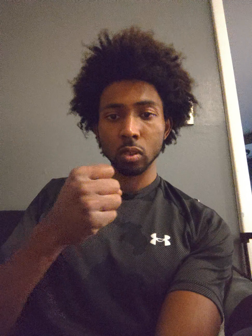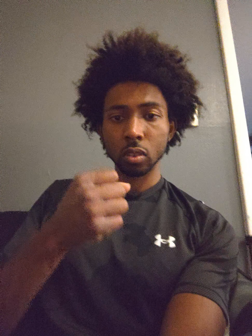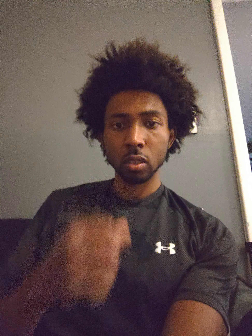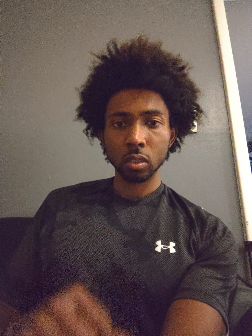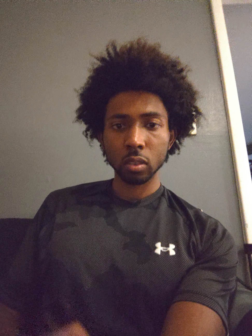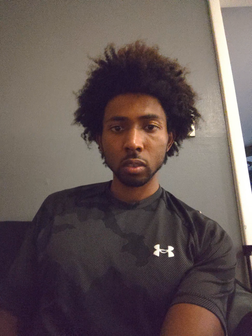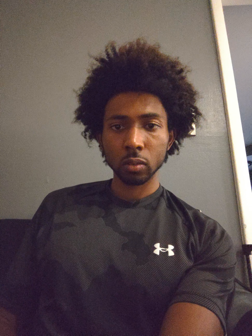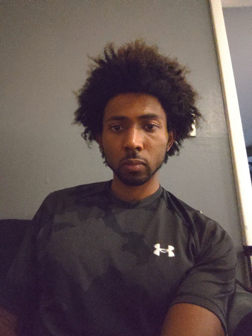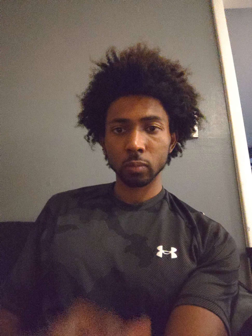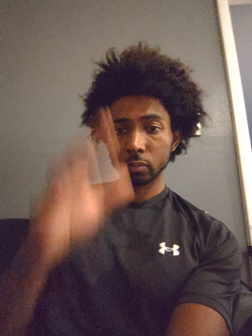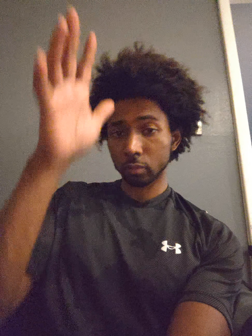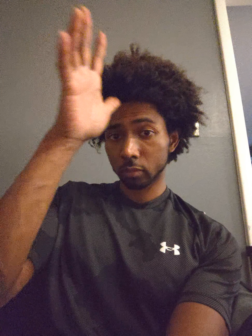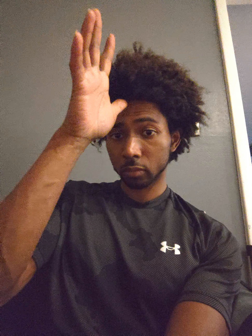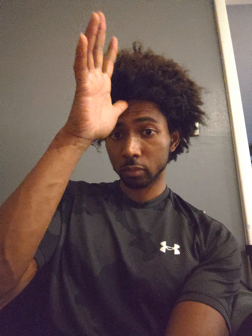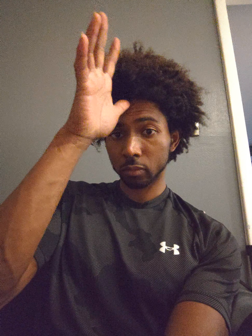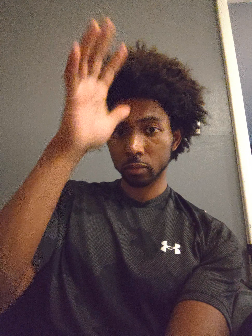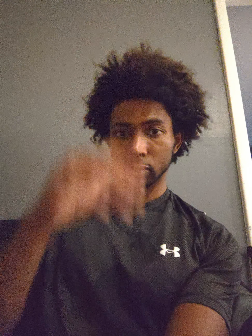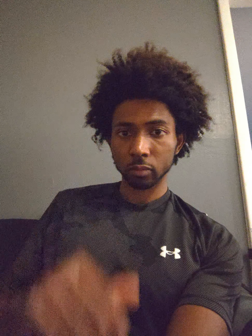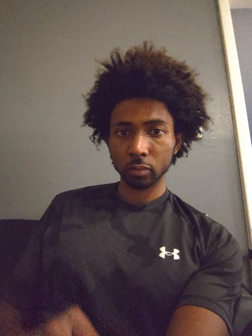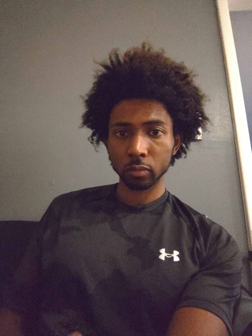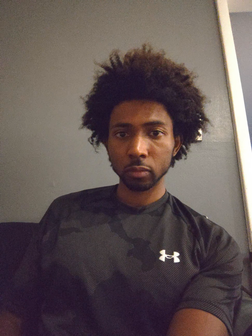daddy